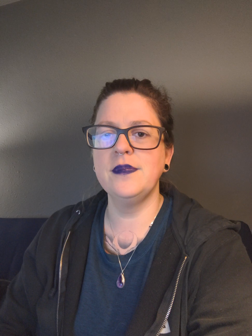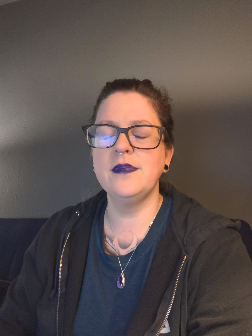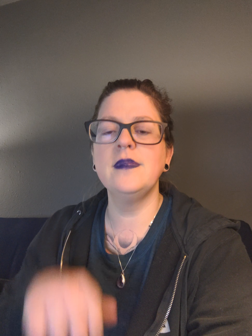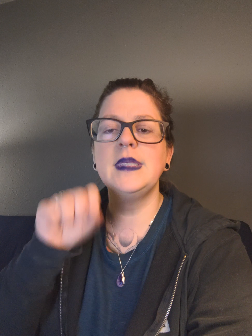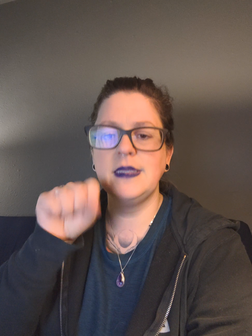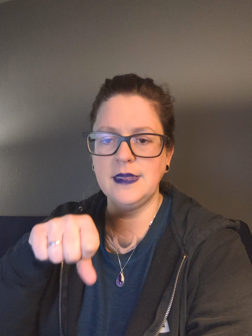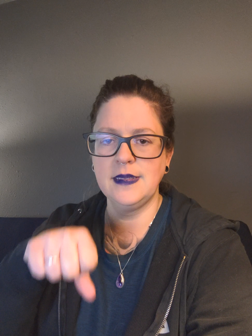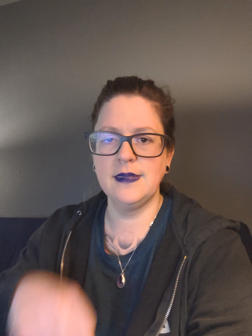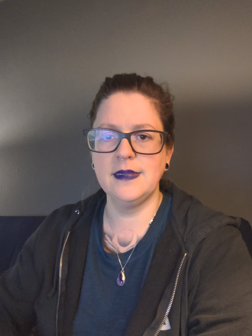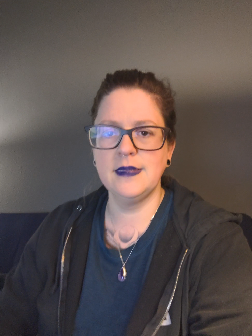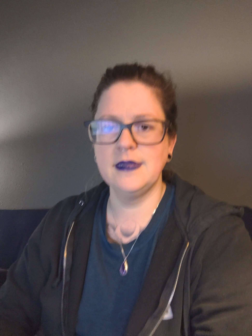yes